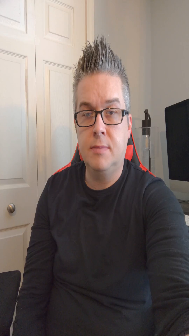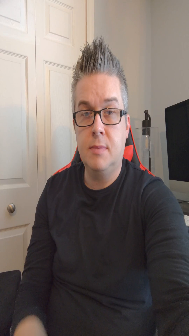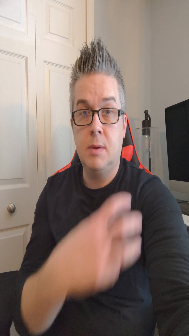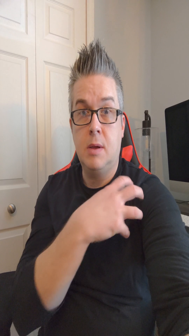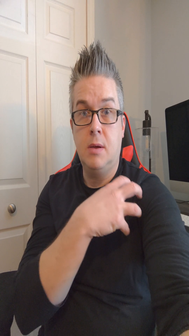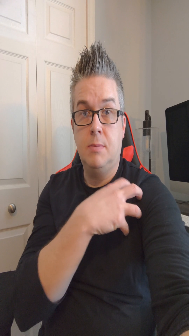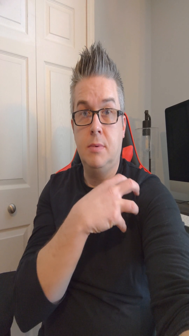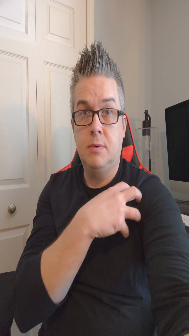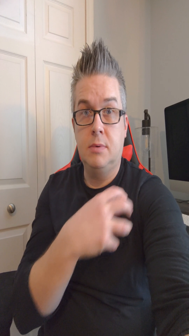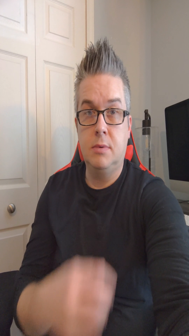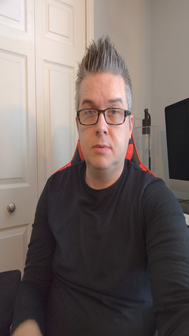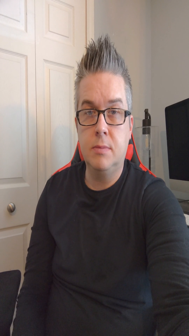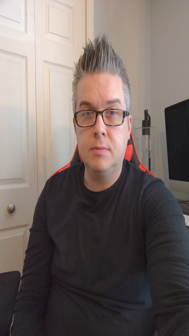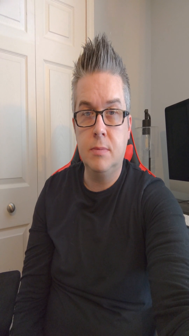police